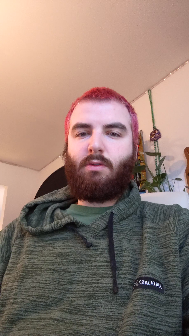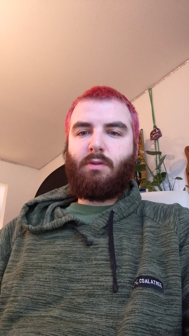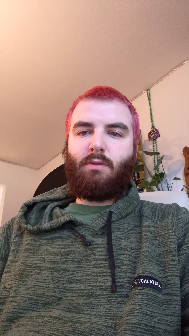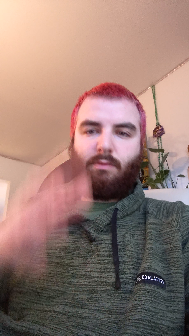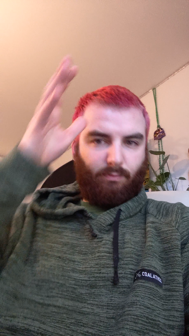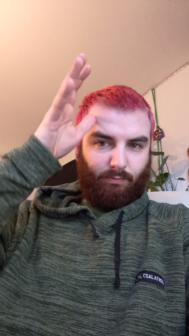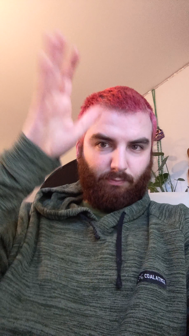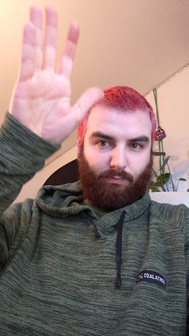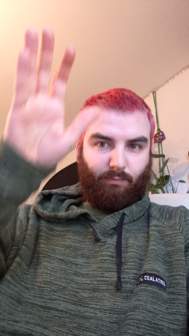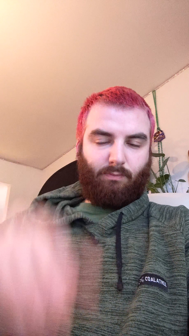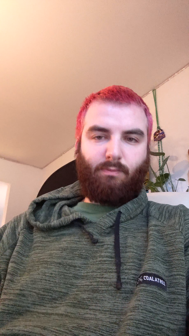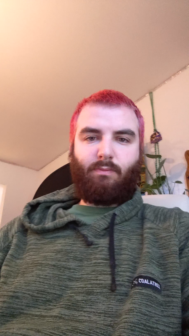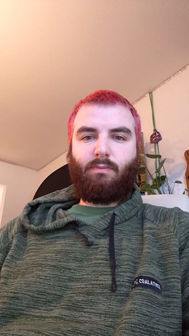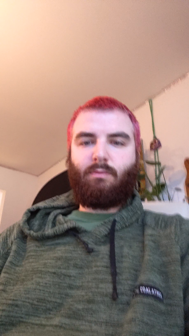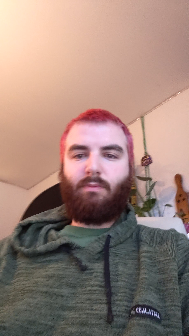deer